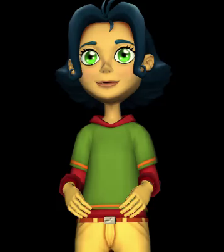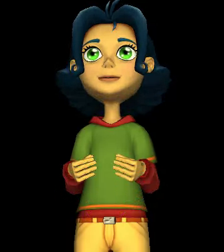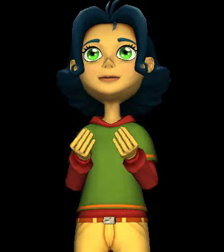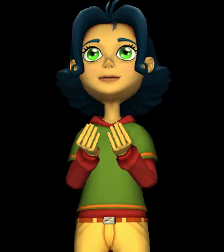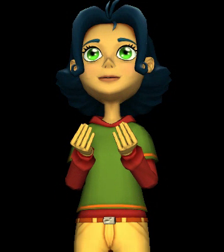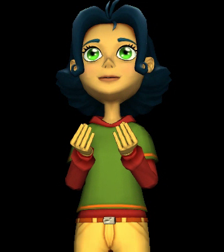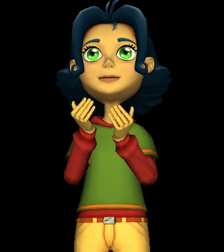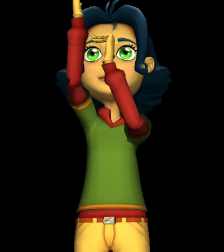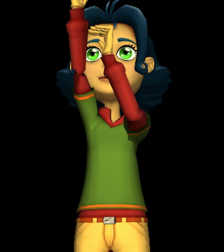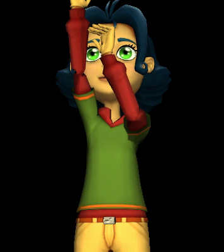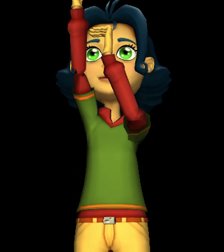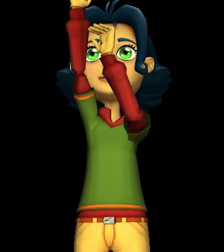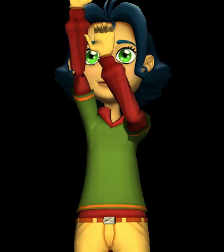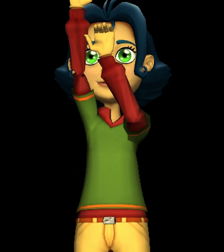أجنبي